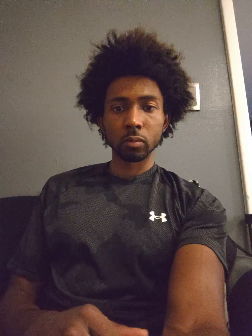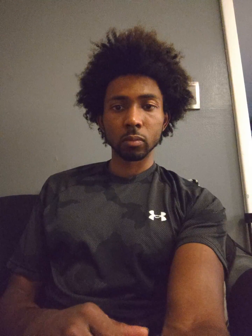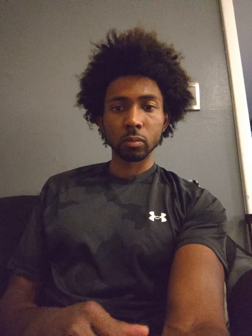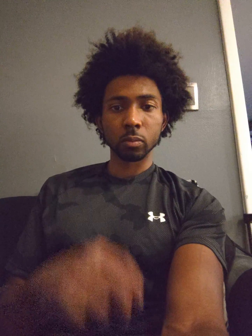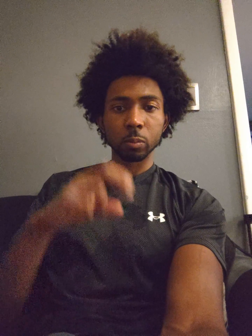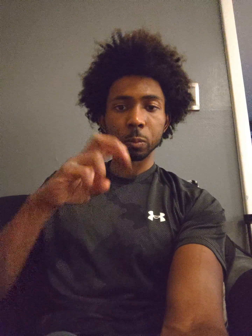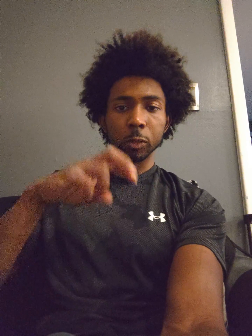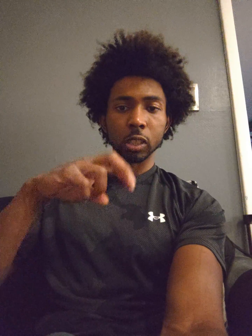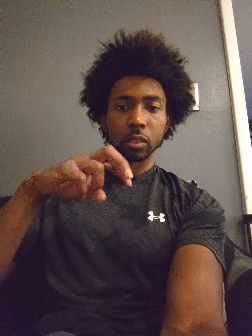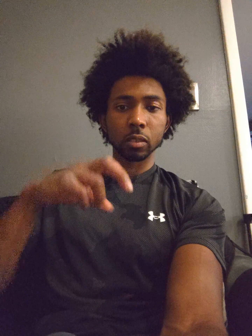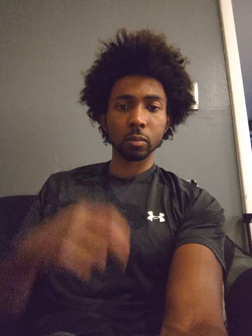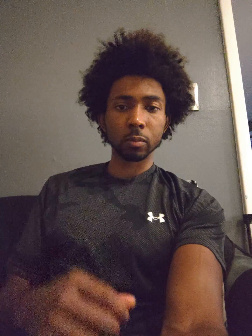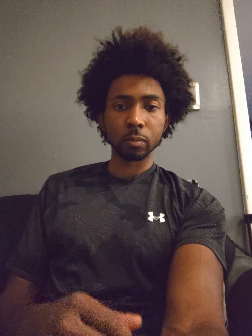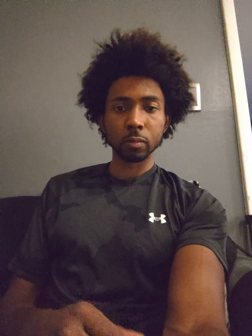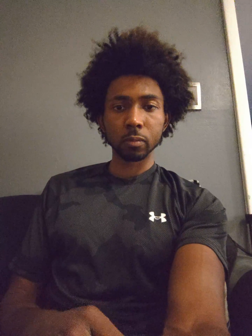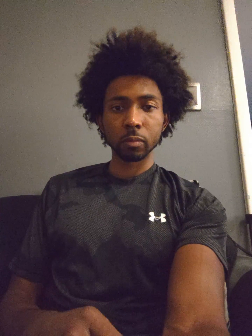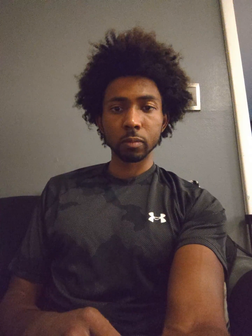potato